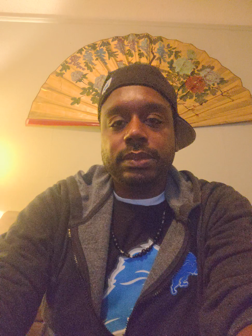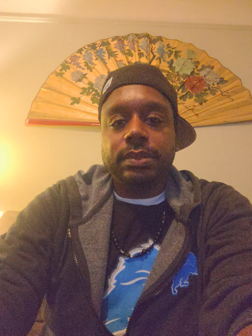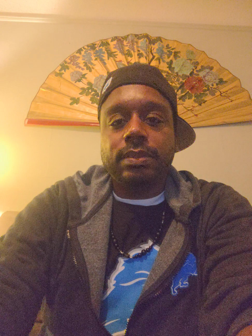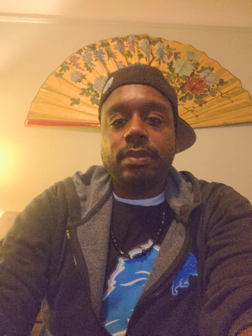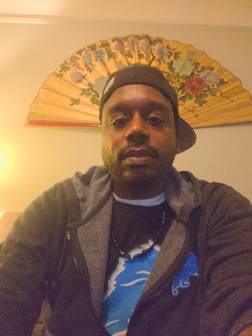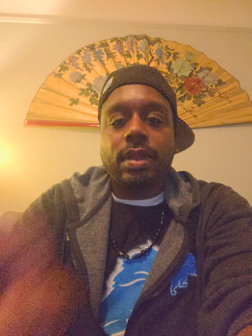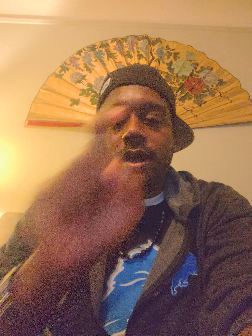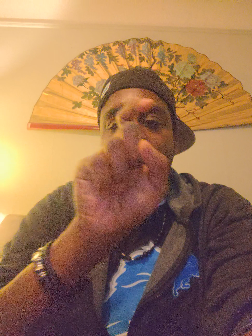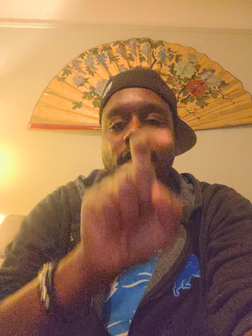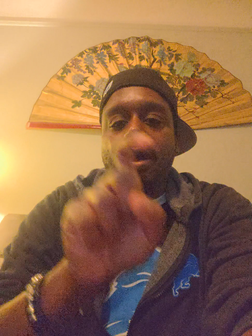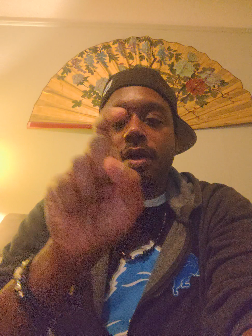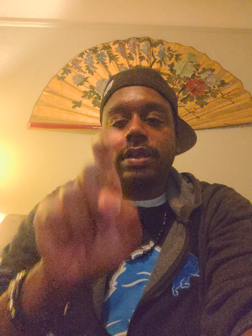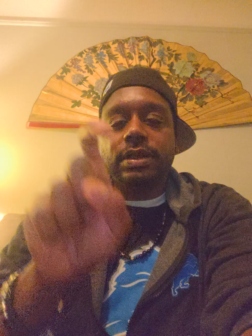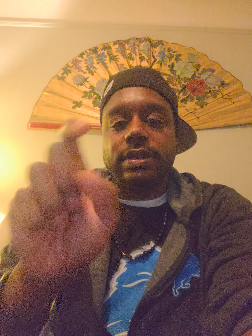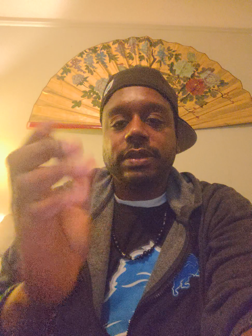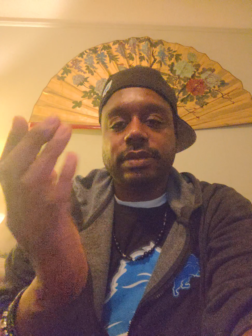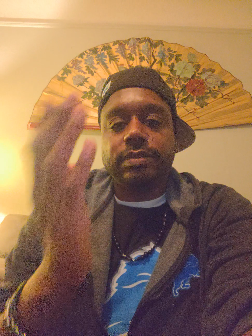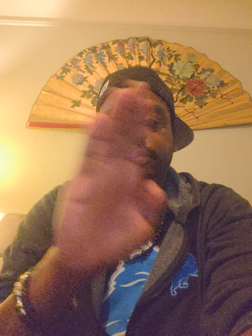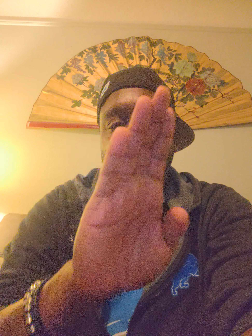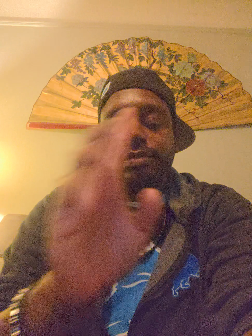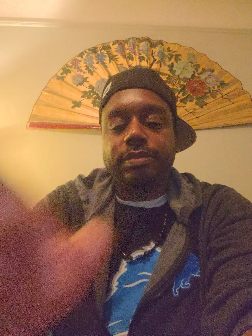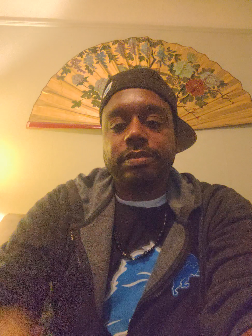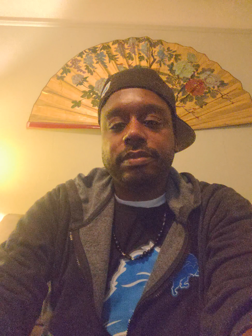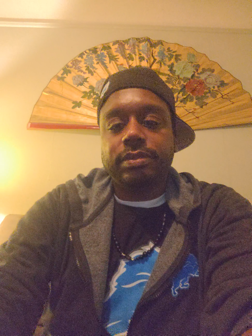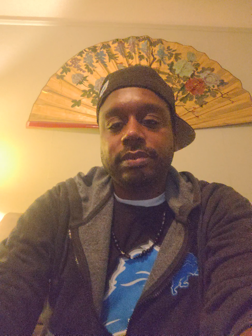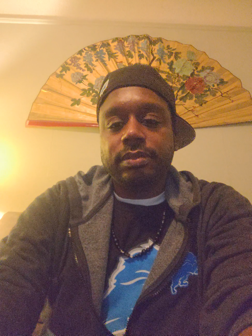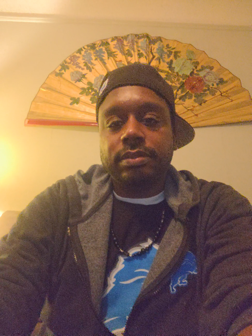closet